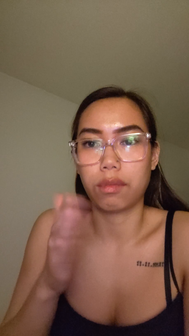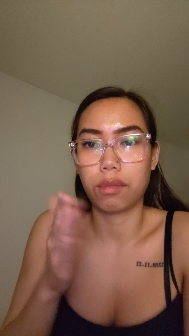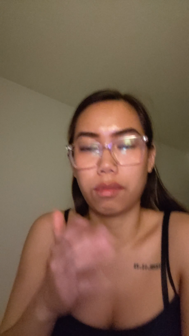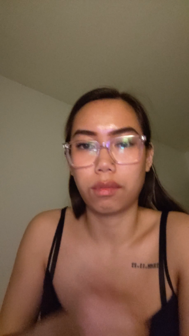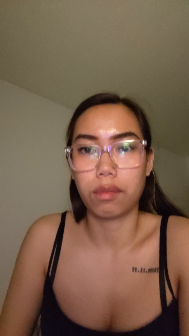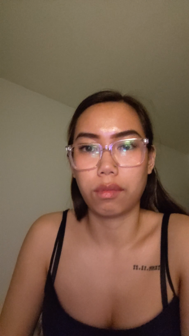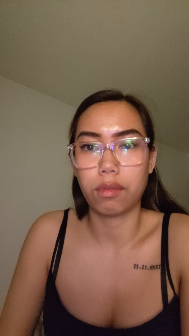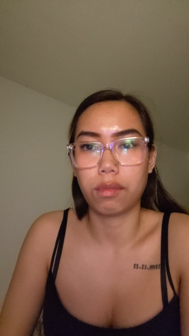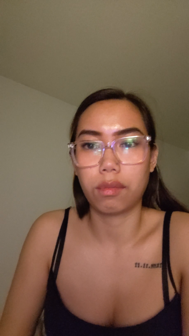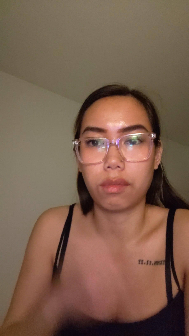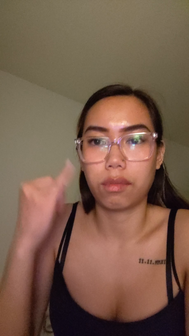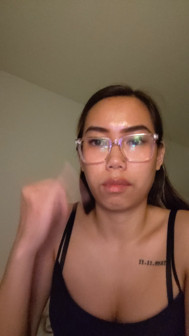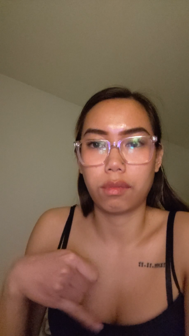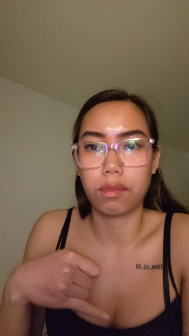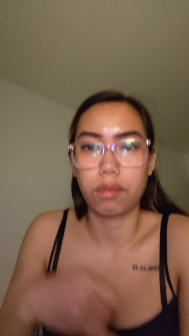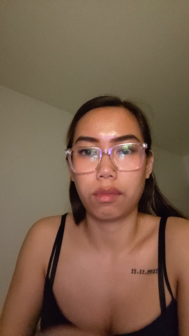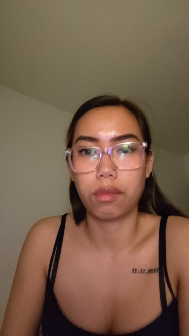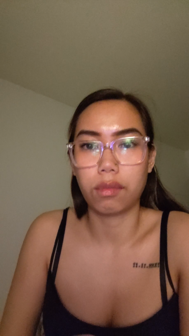last